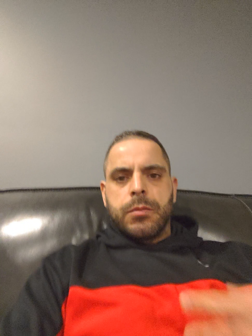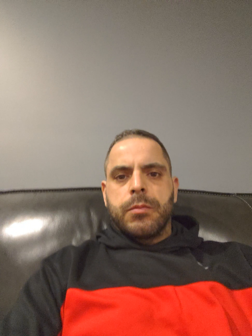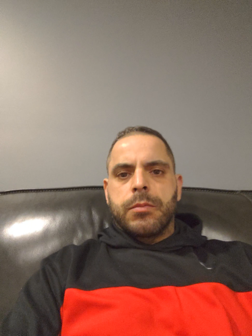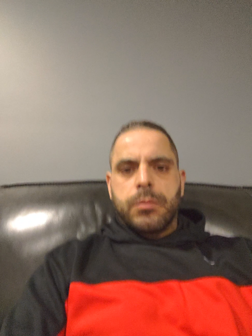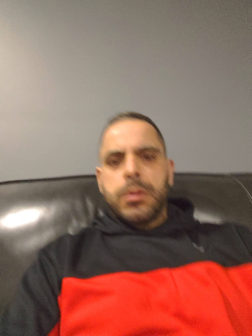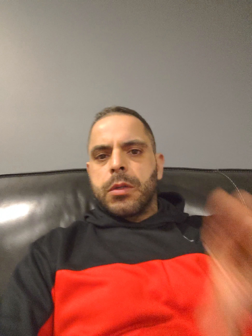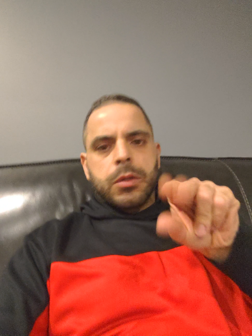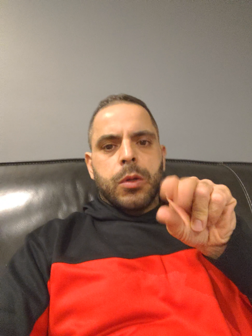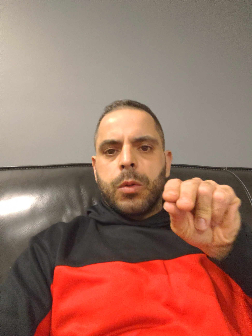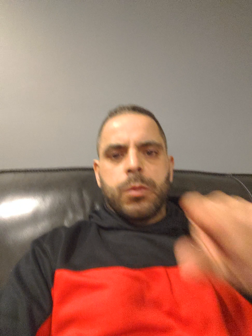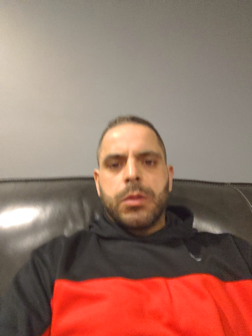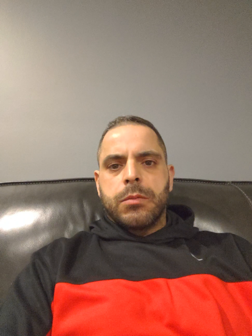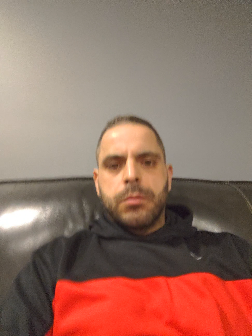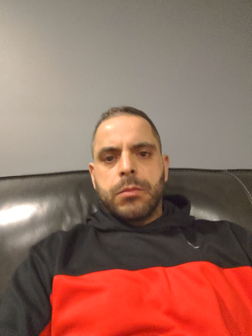no